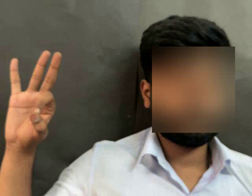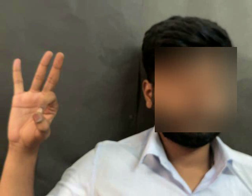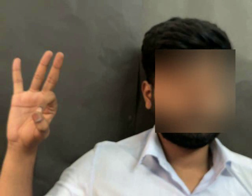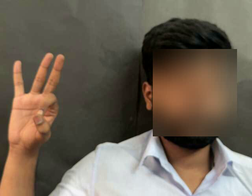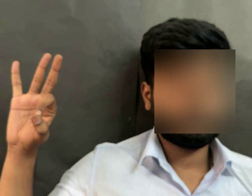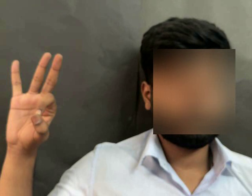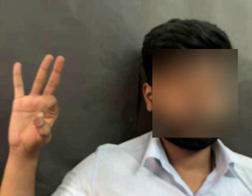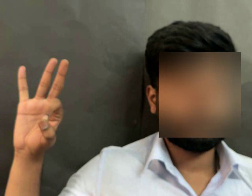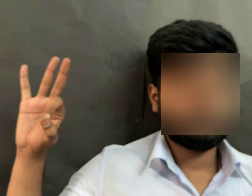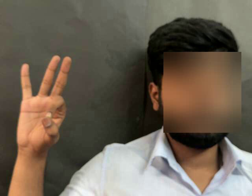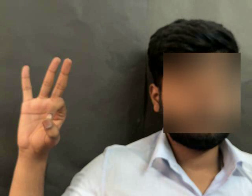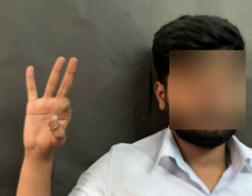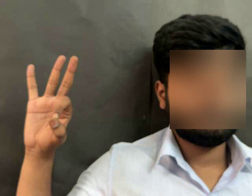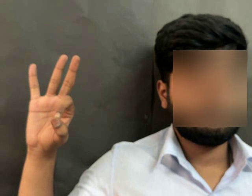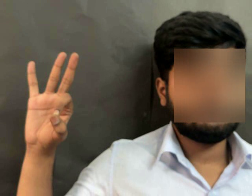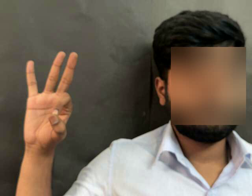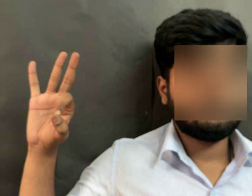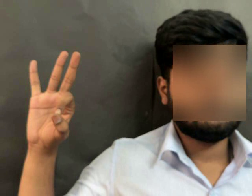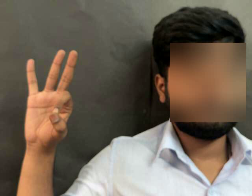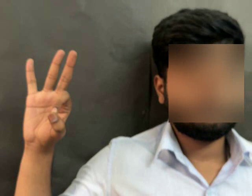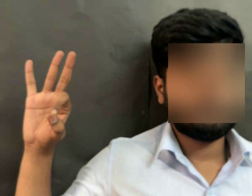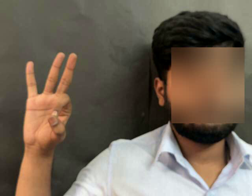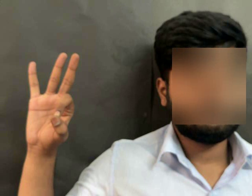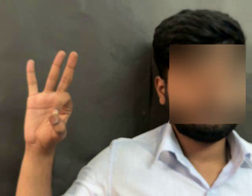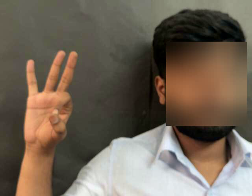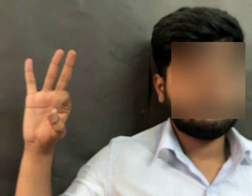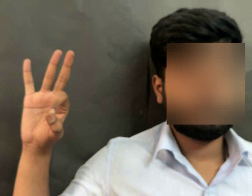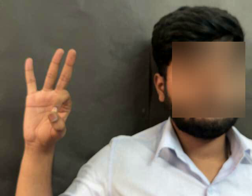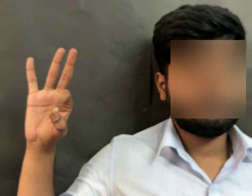F